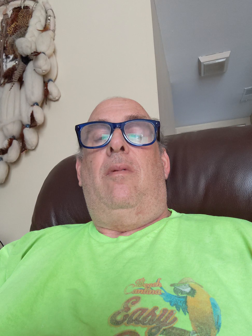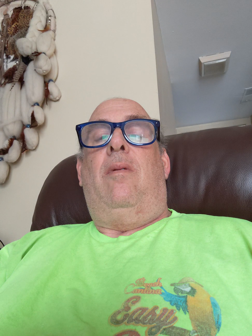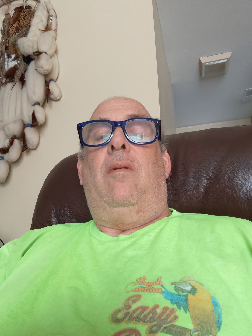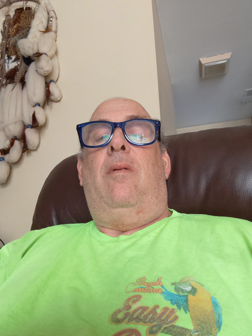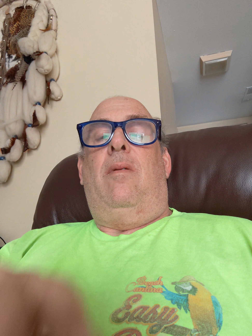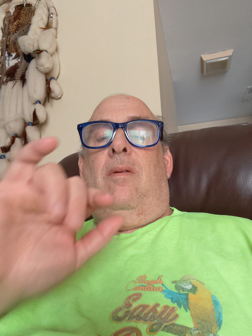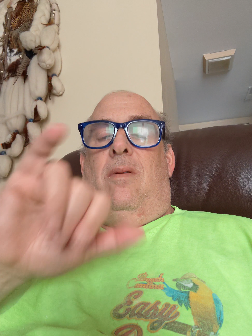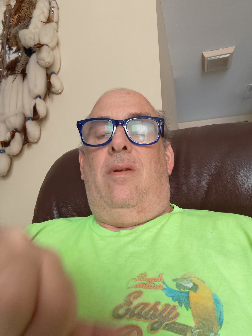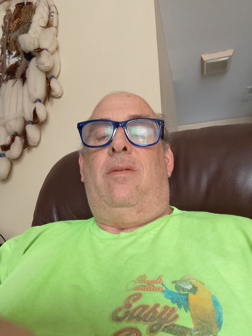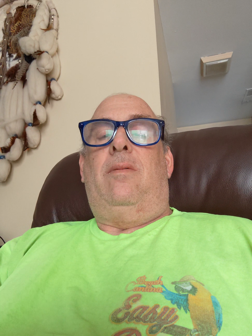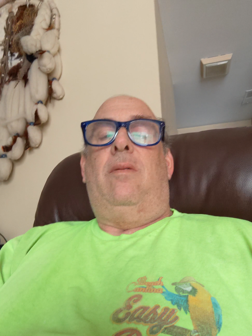that